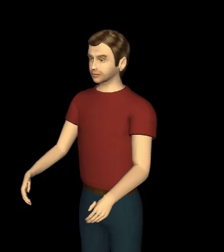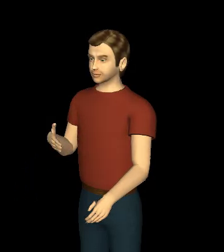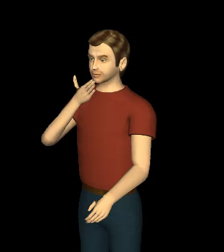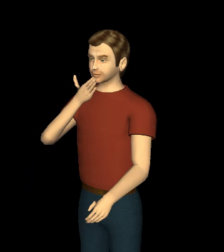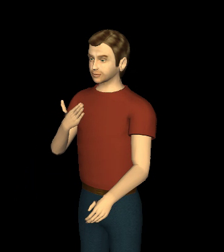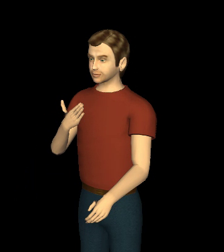شكرا